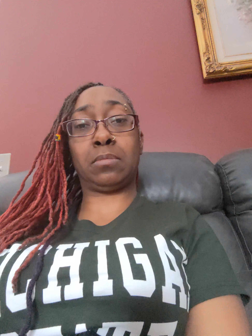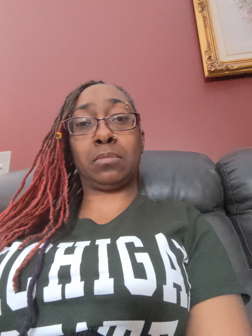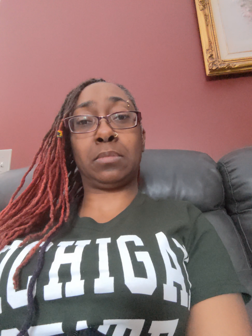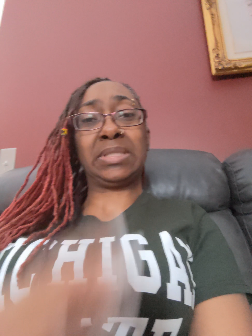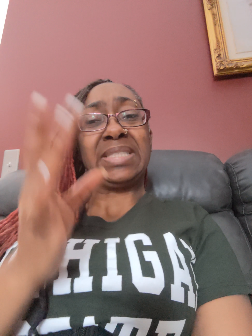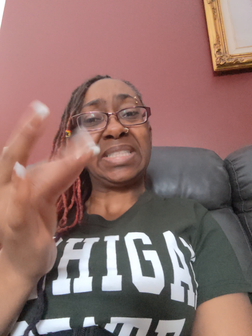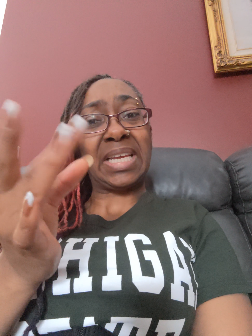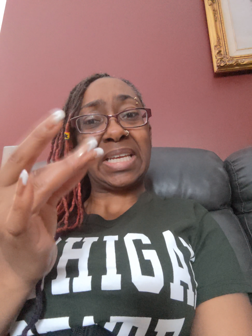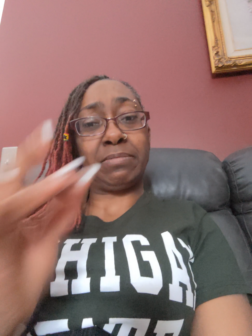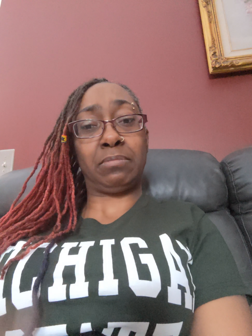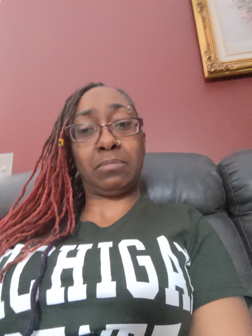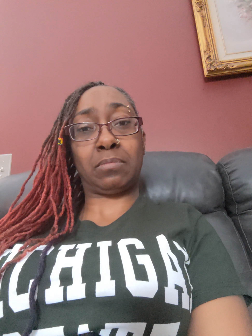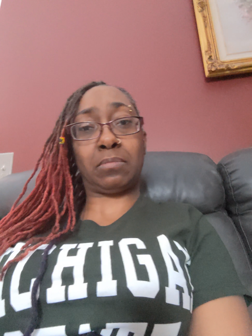sticky